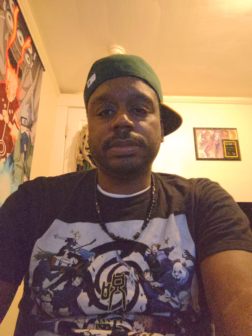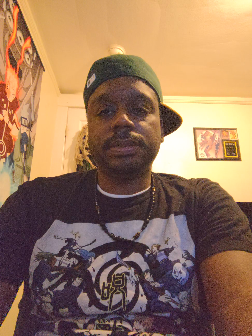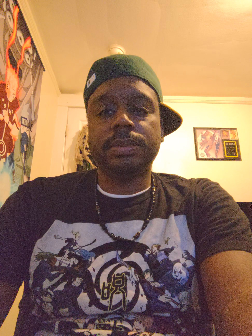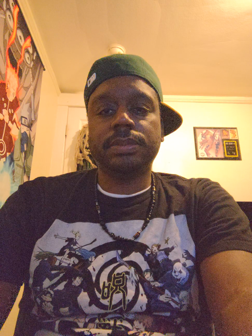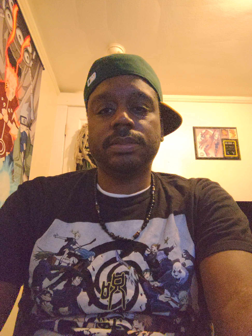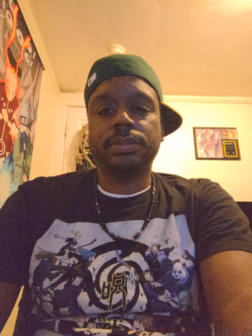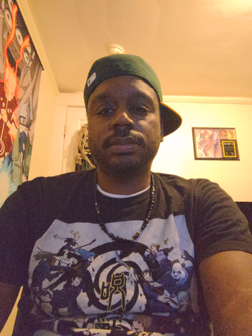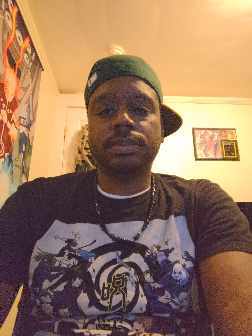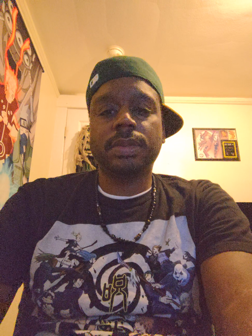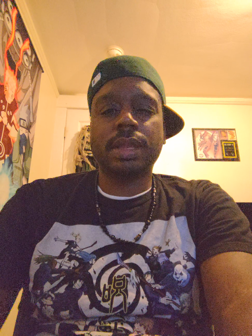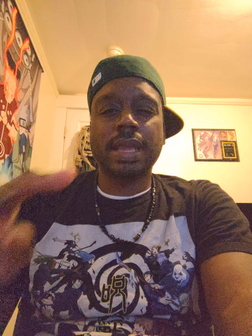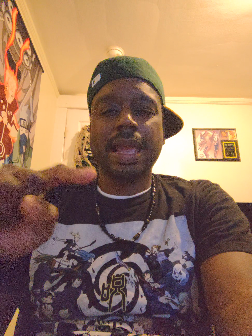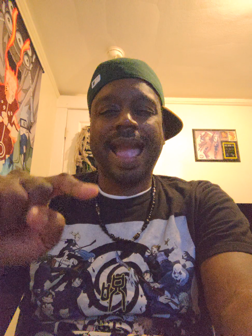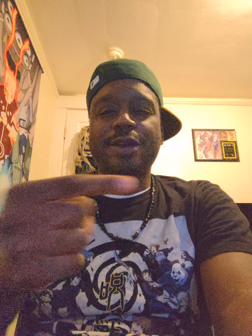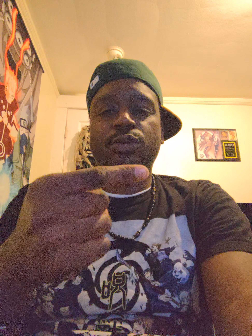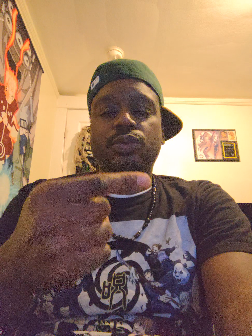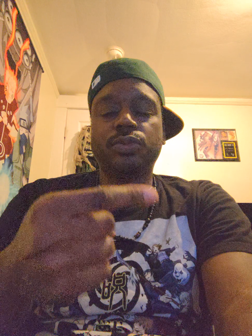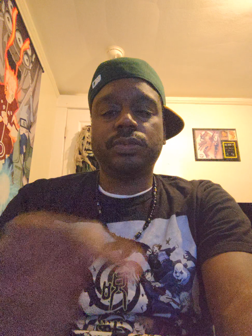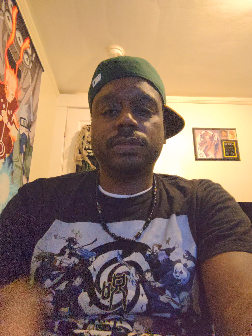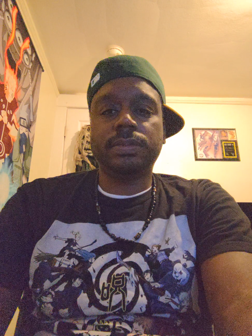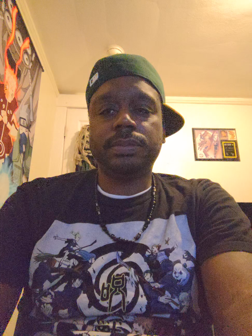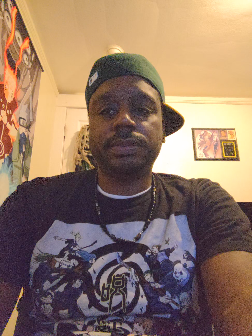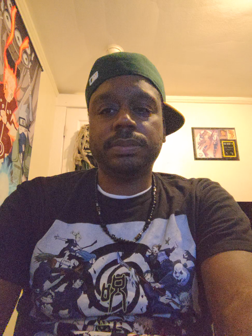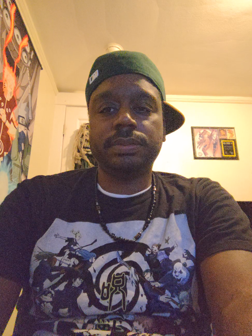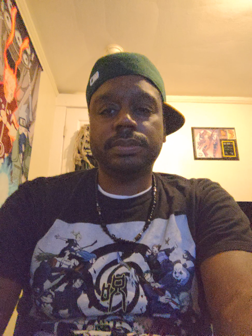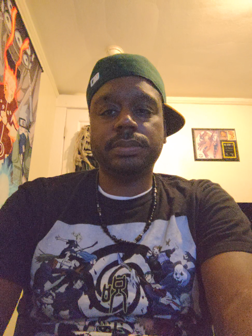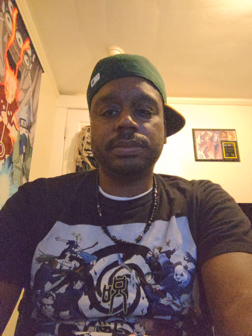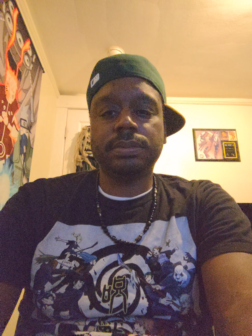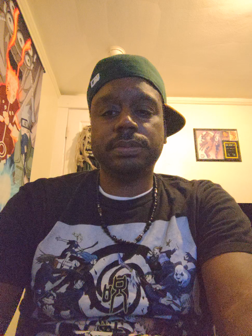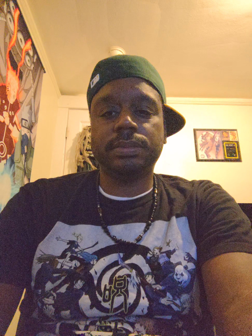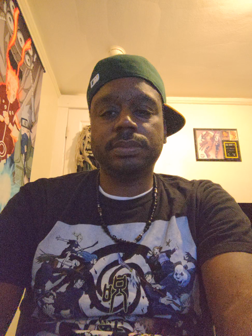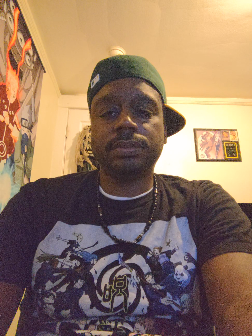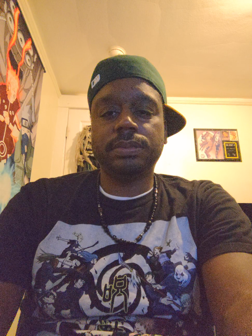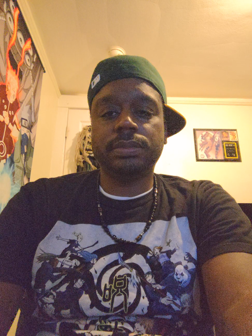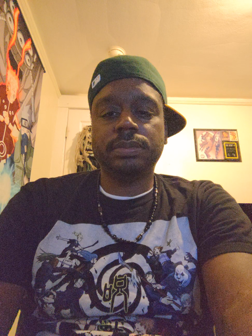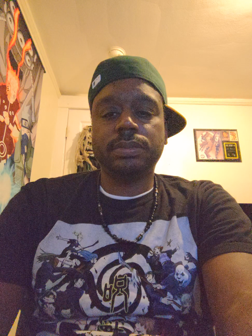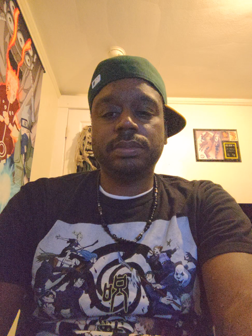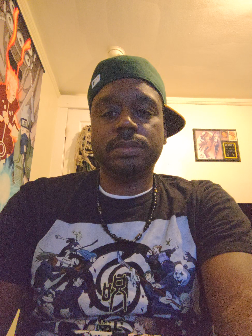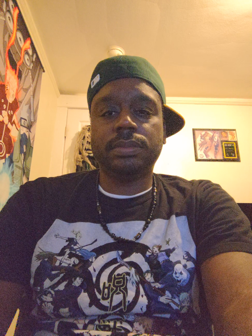owie